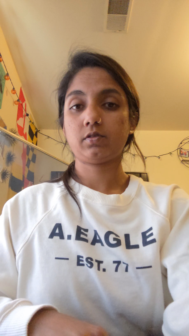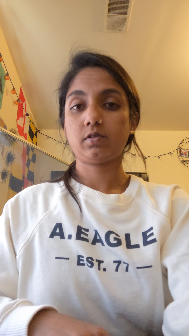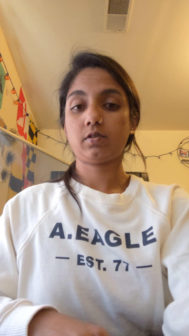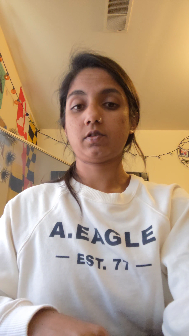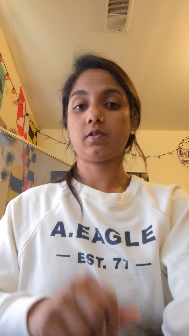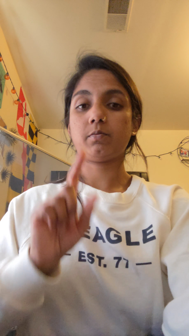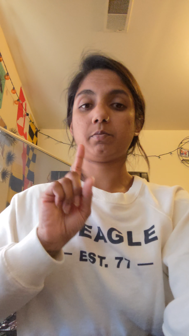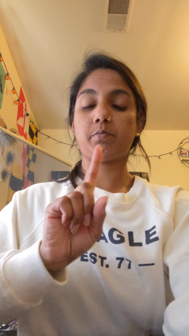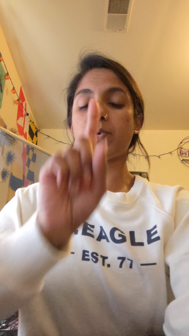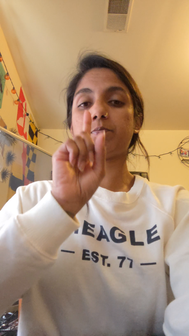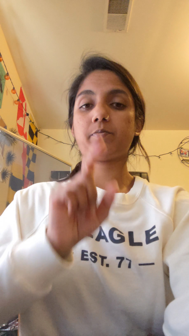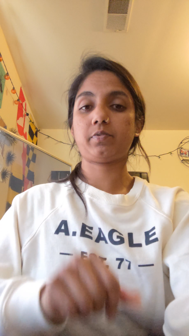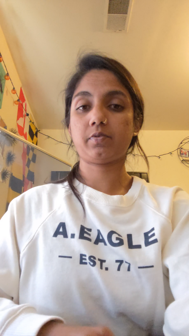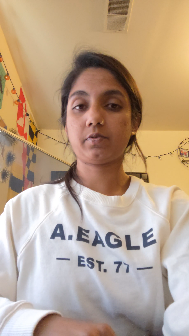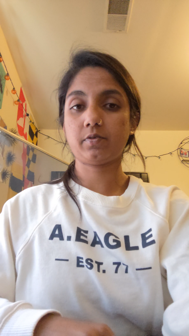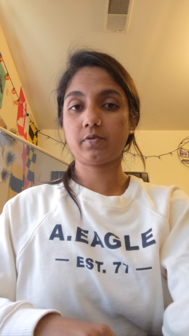bump